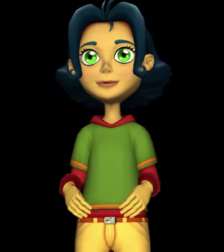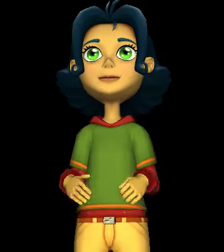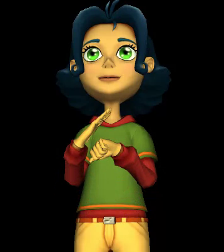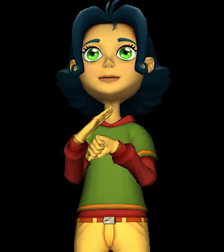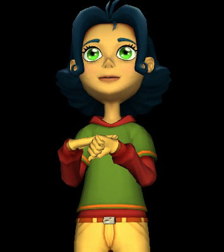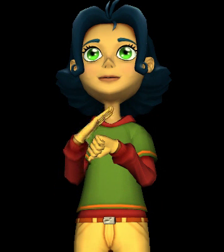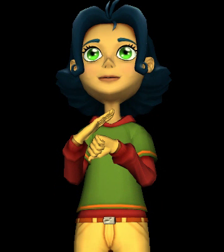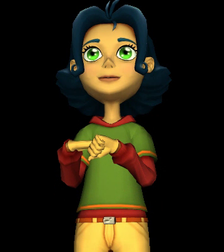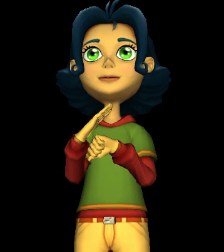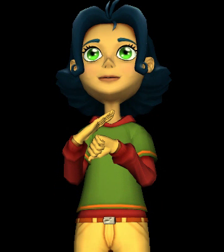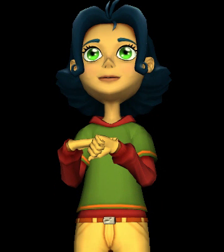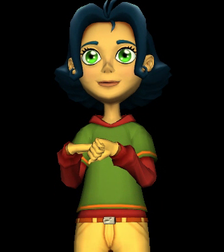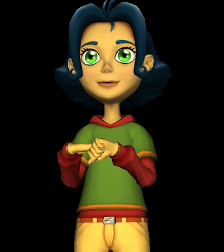يسار